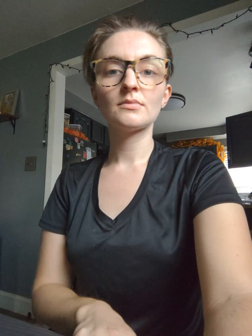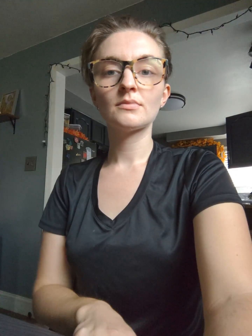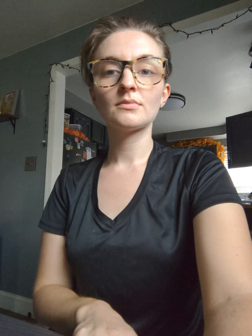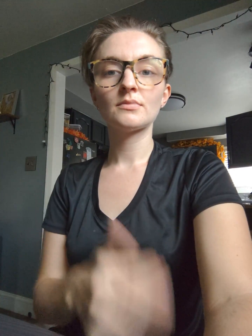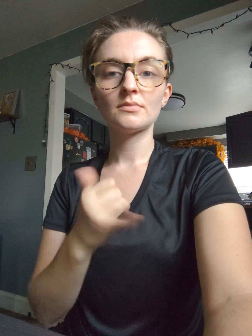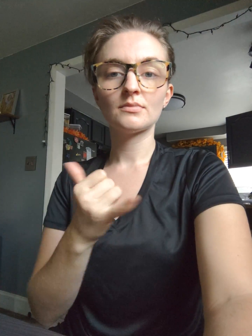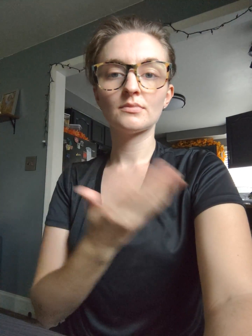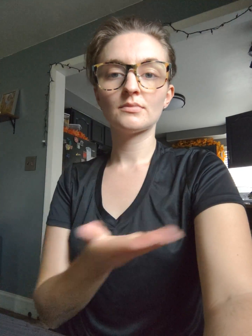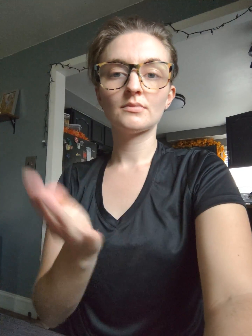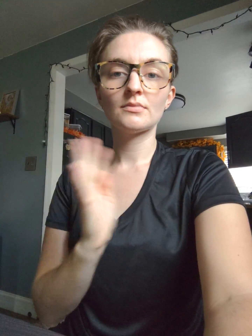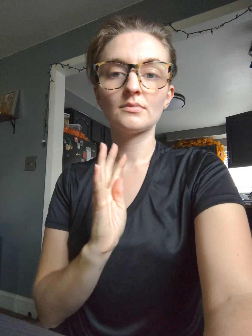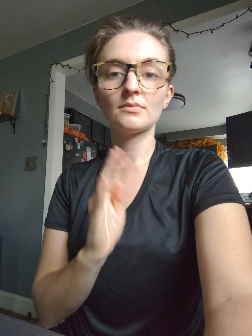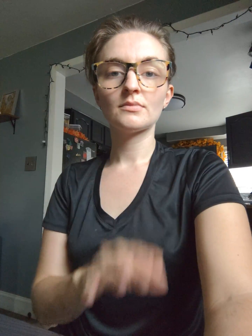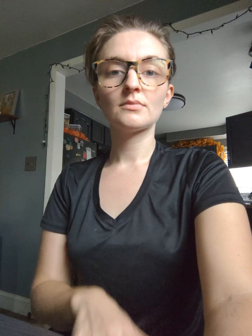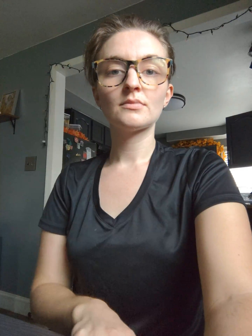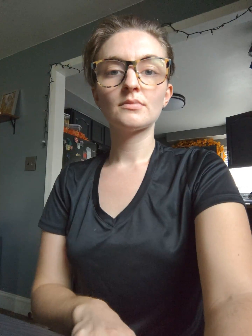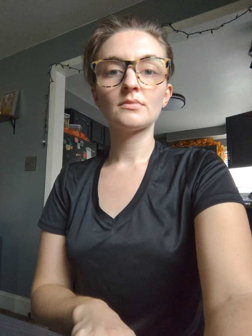playpen